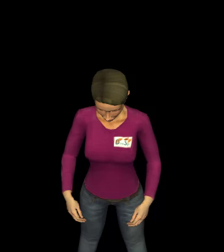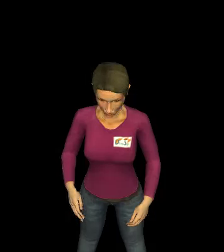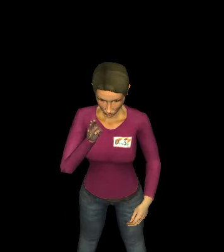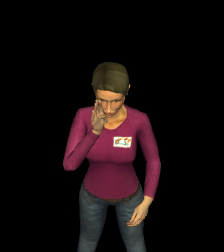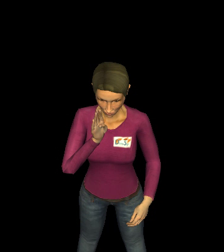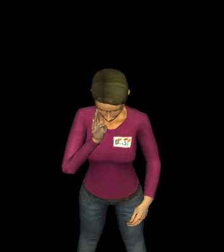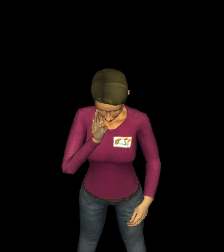من فضلك